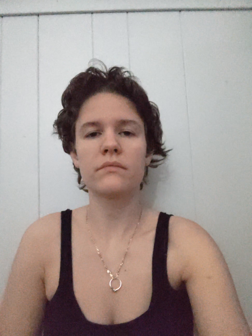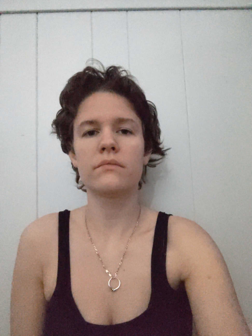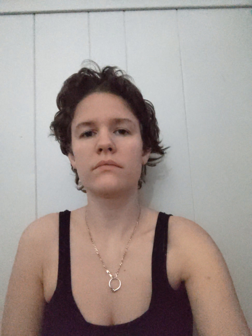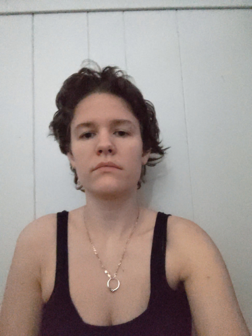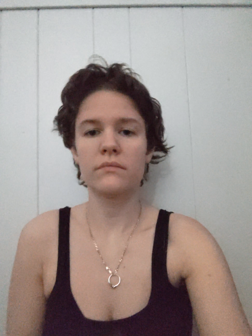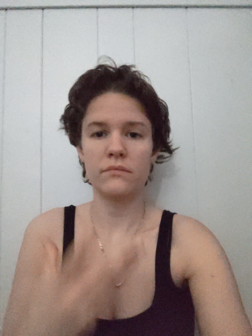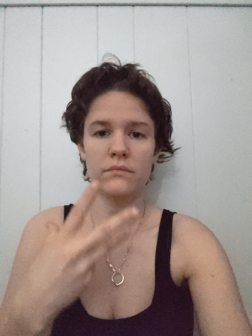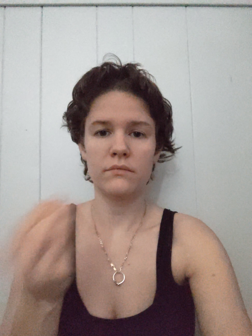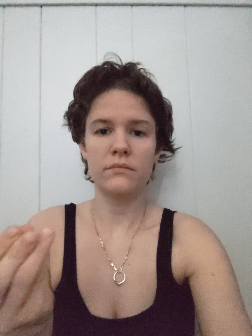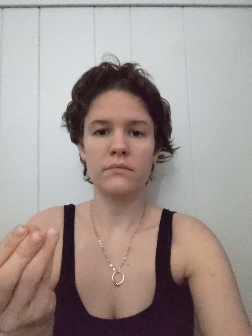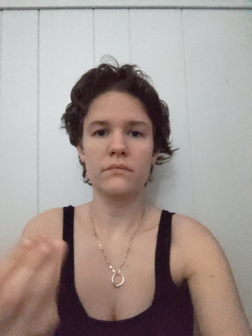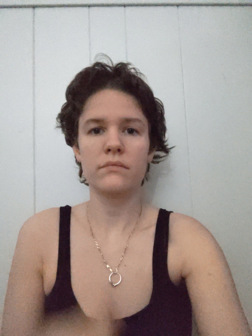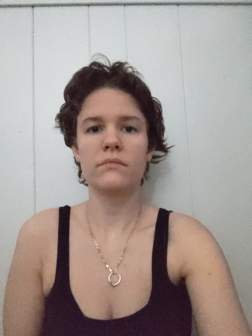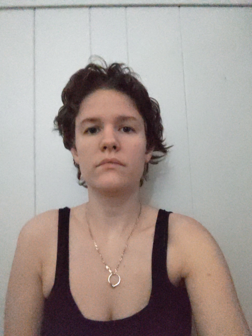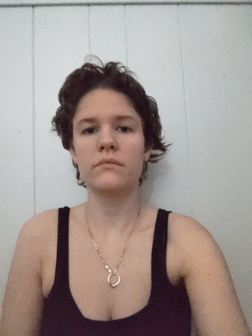go